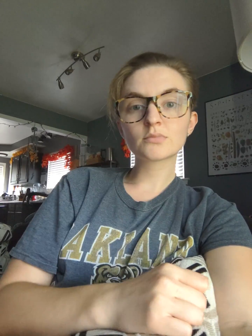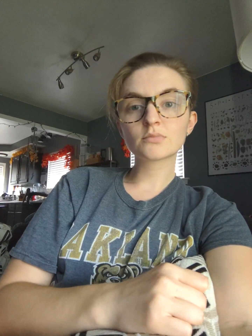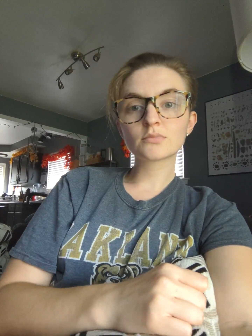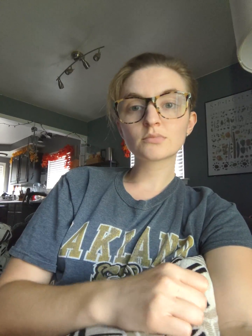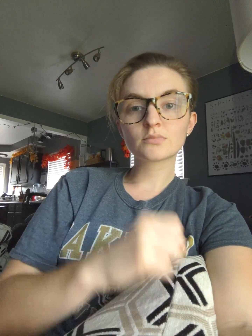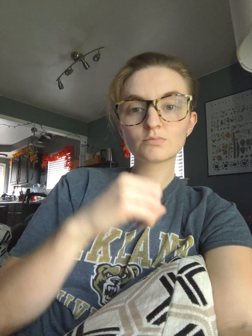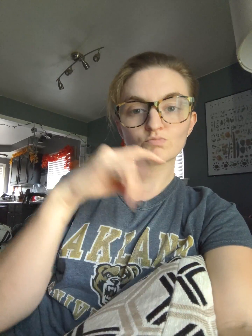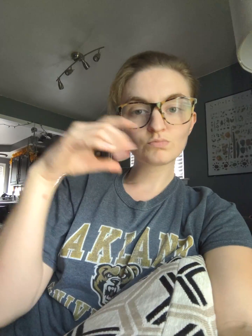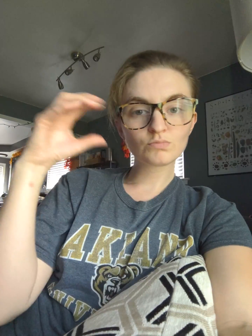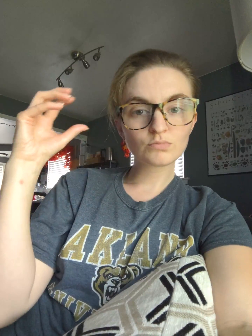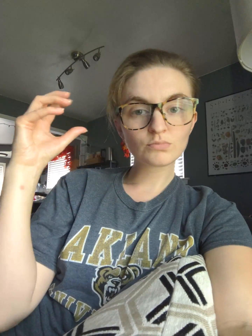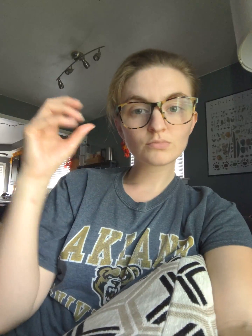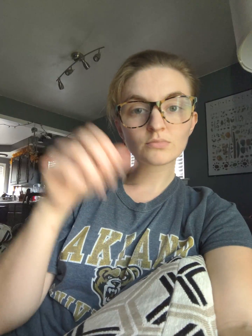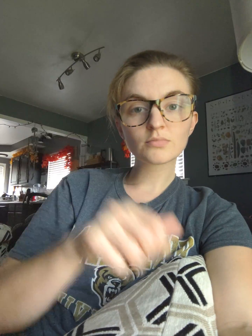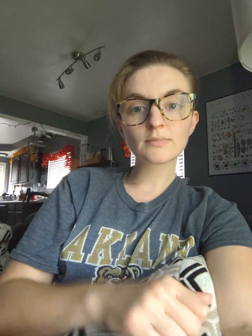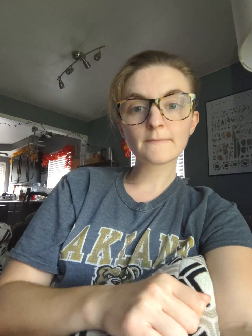bubbles